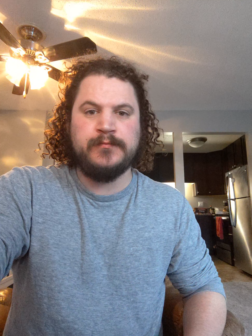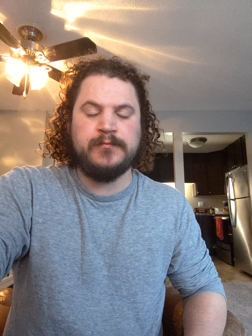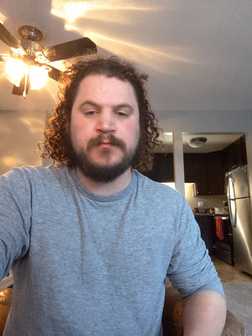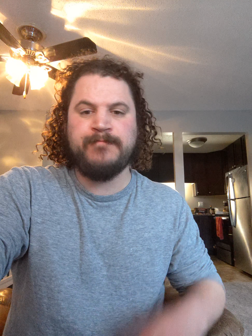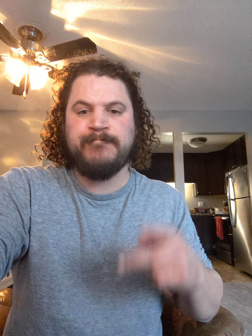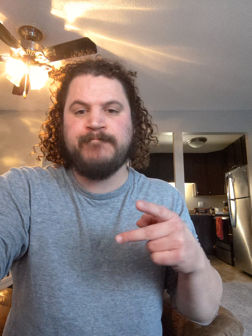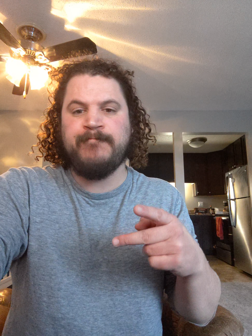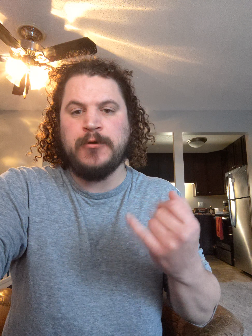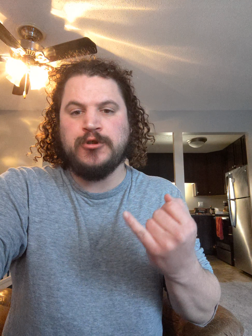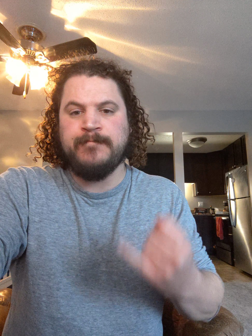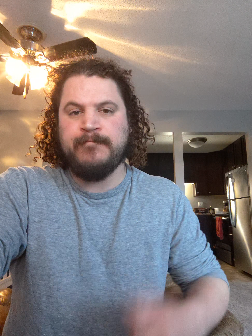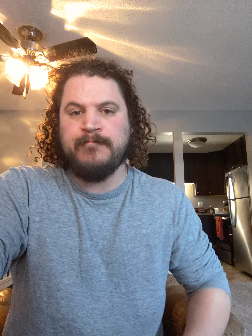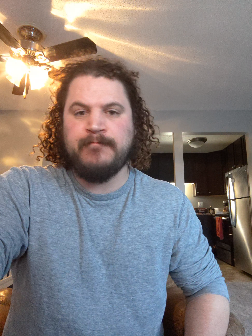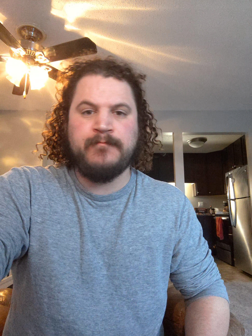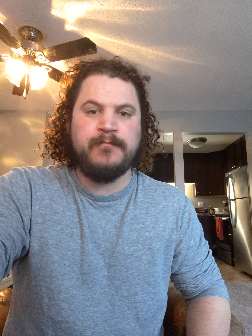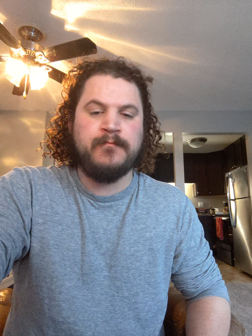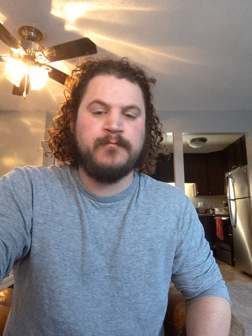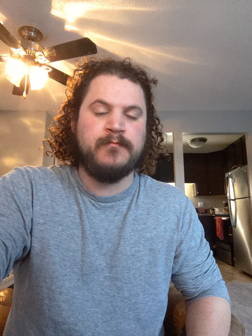pajamas